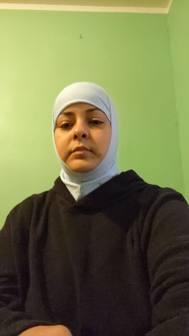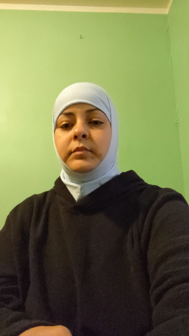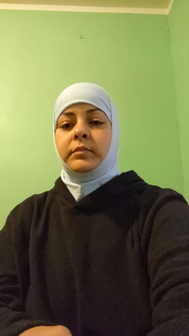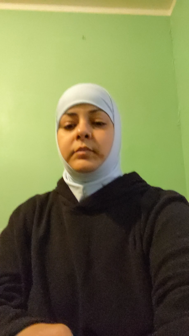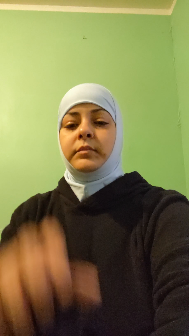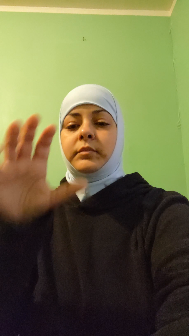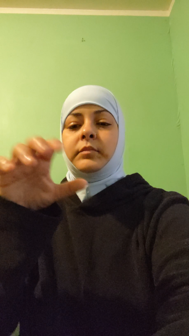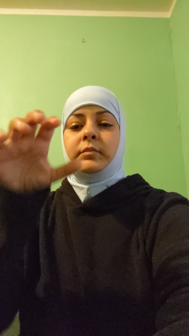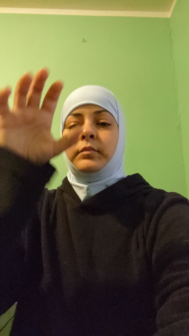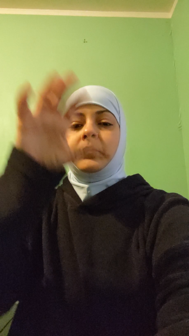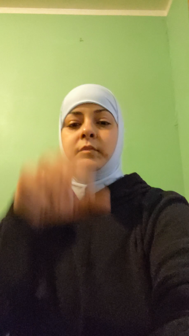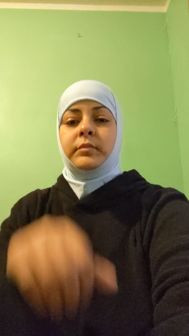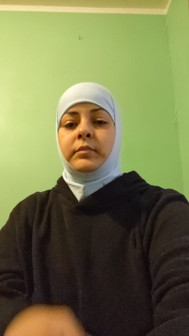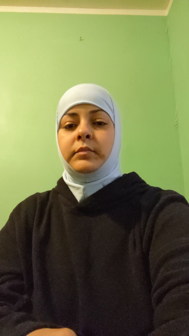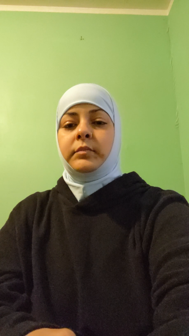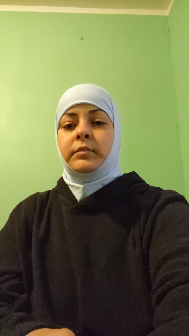climb